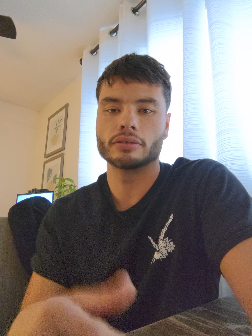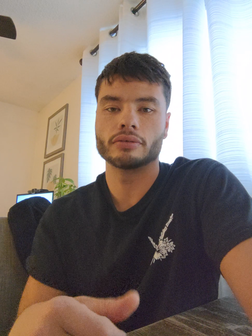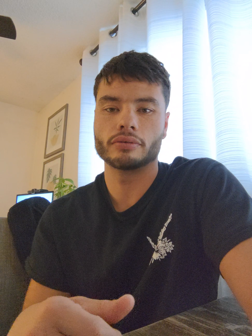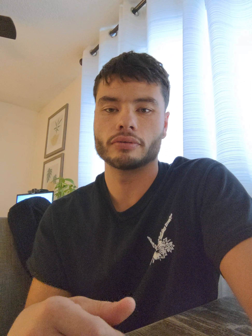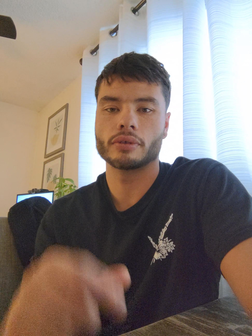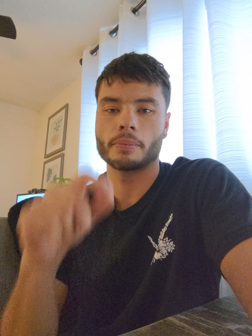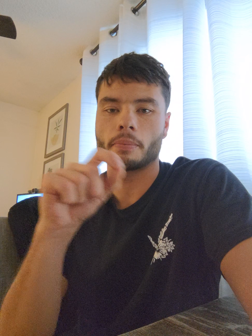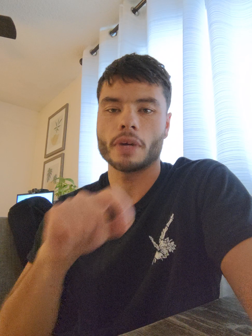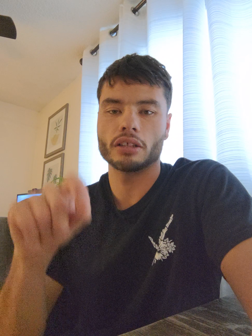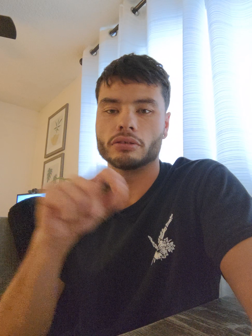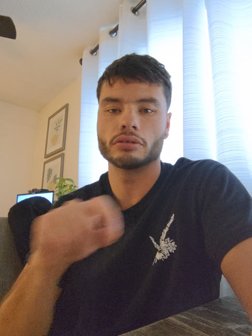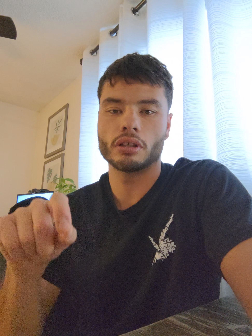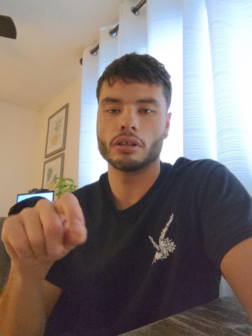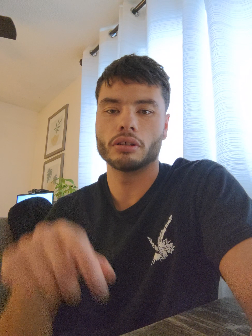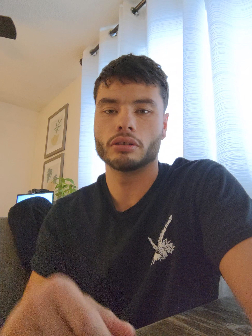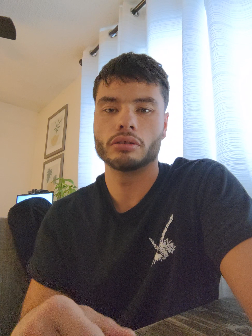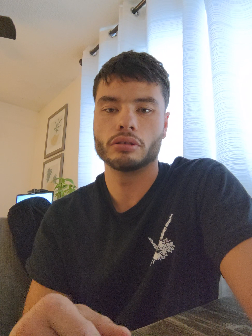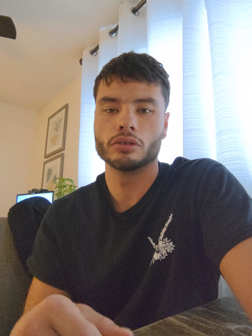pencil